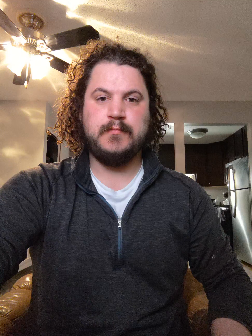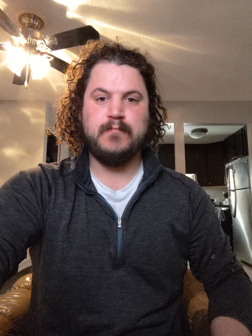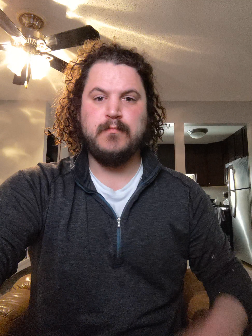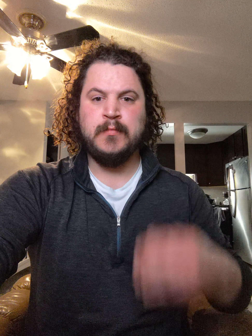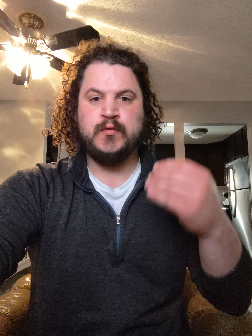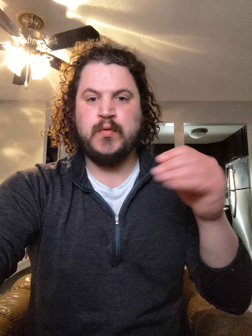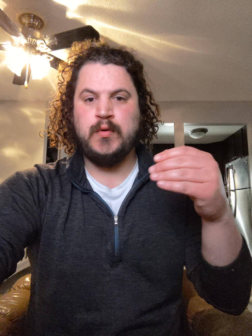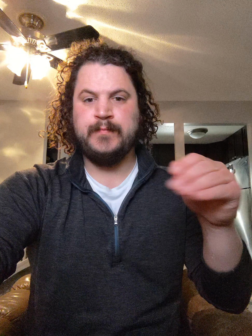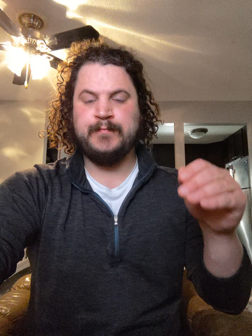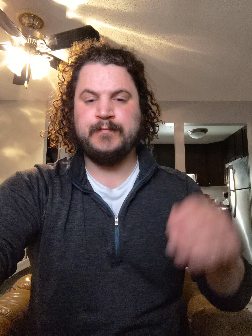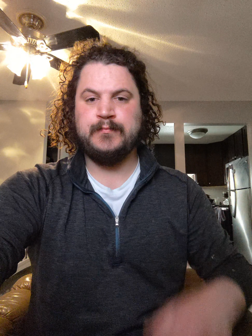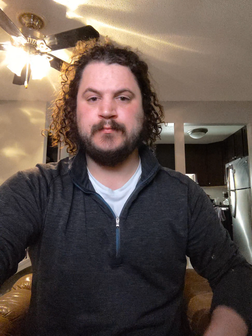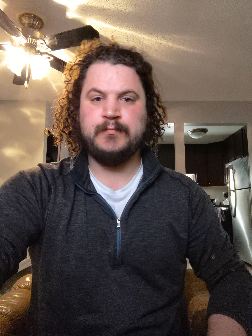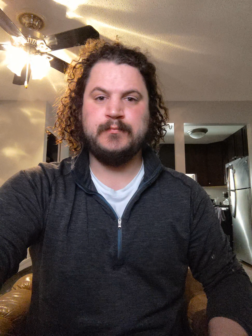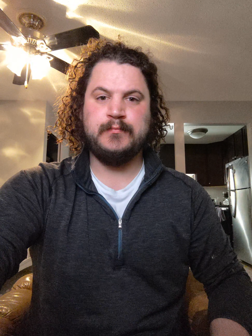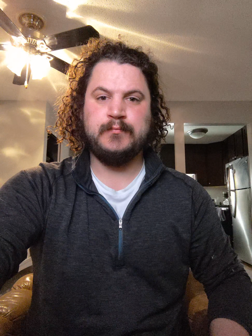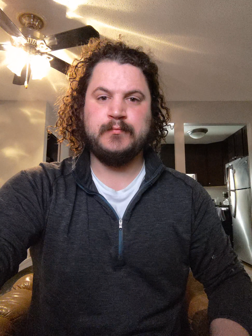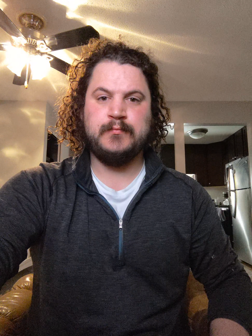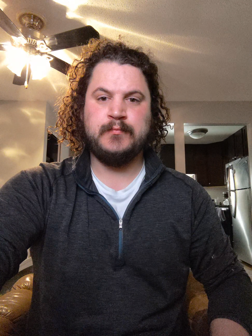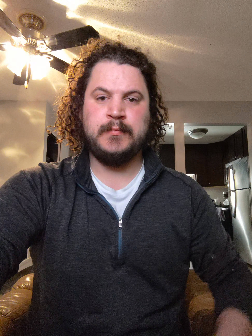store